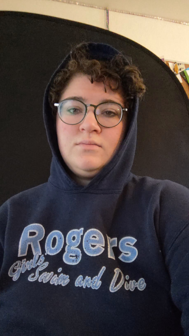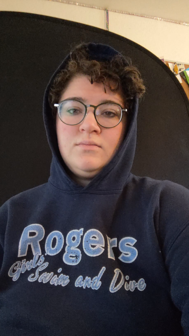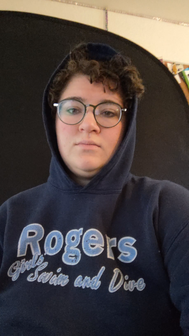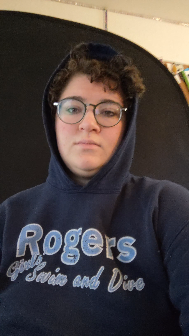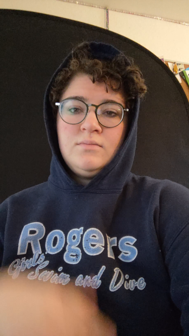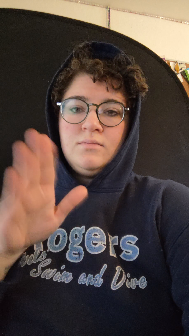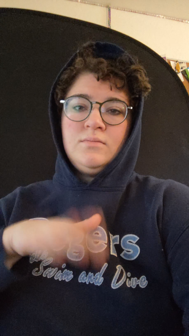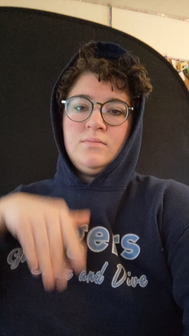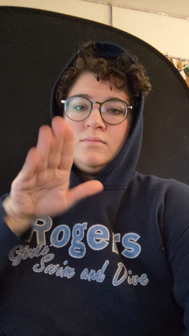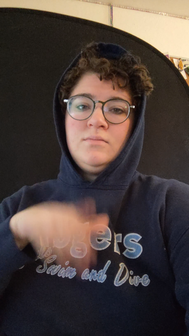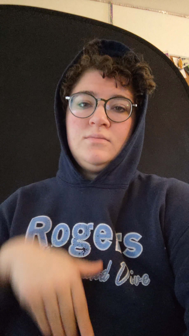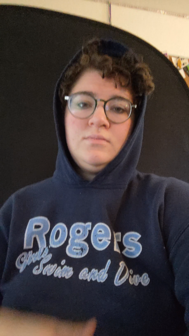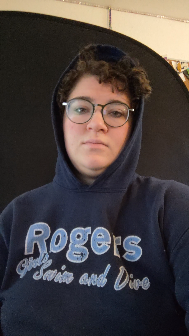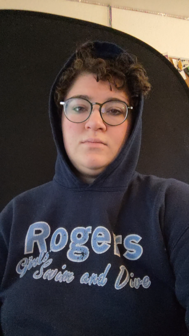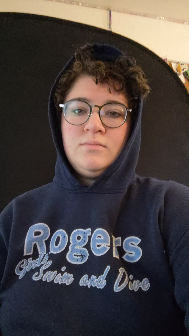paint